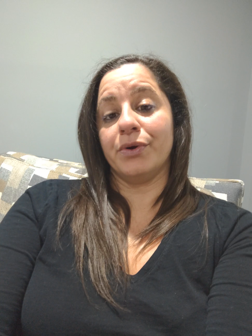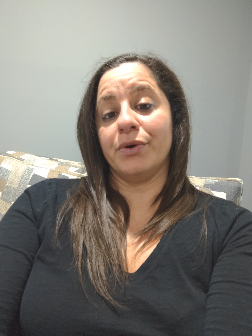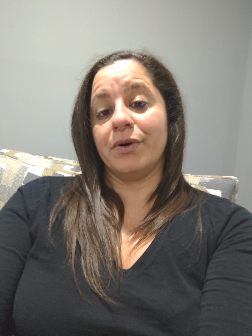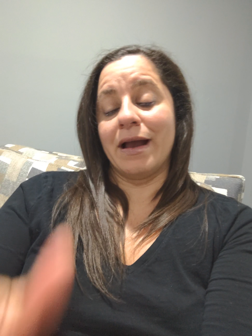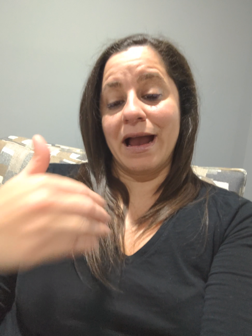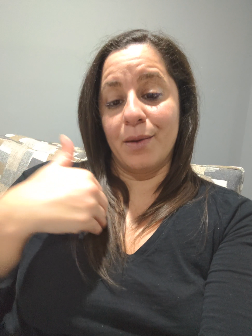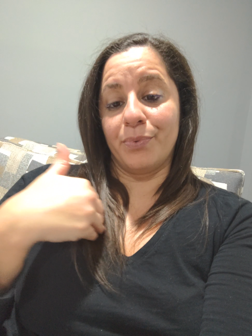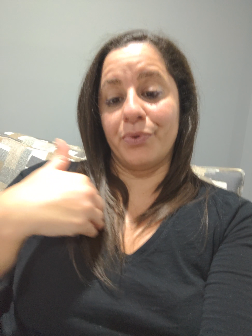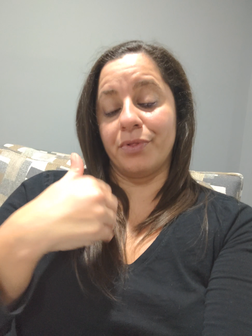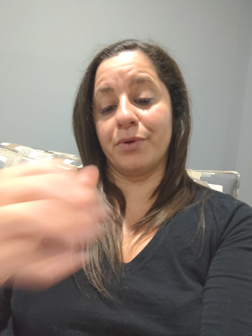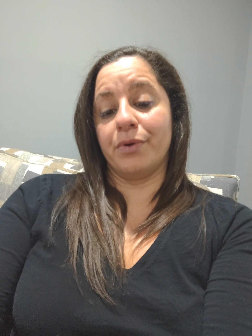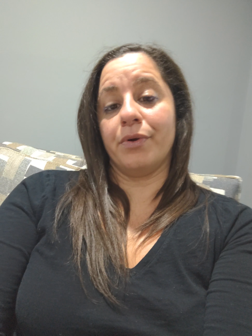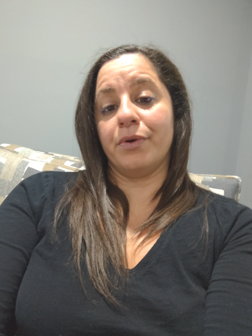animal